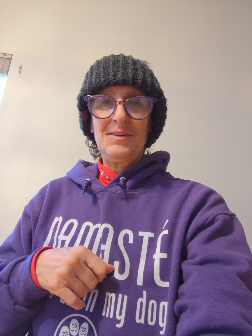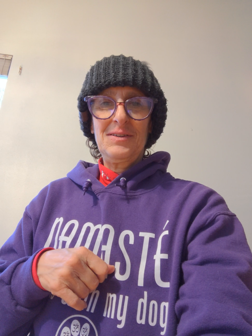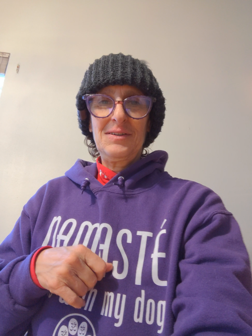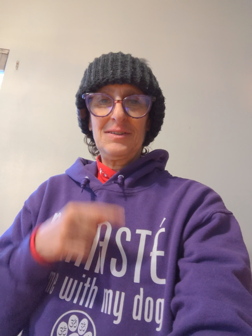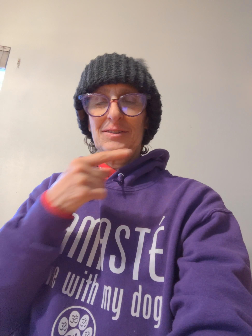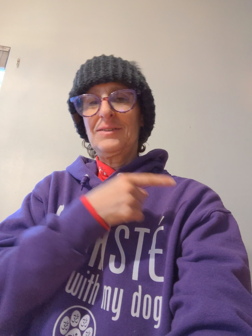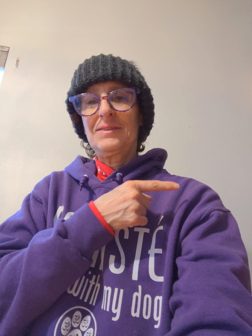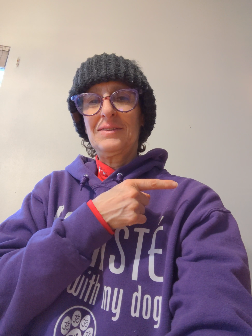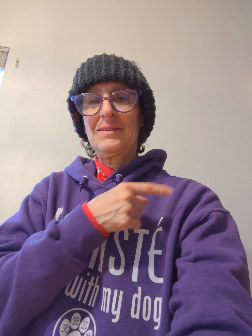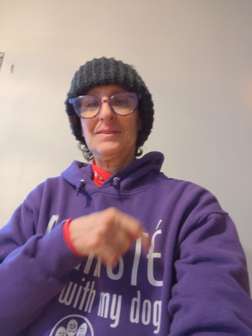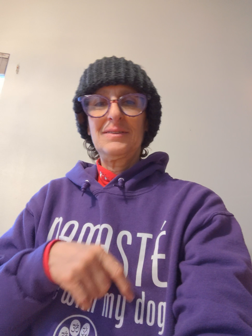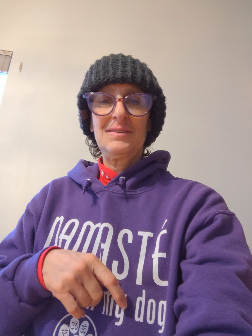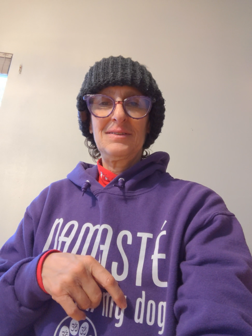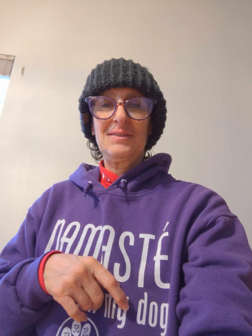he/she/it